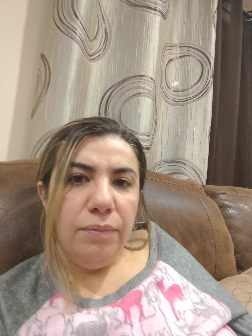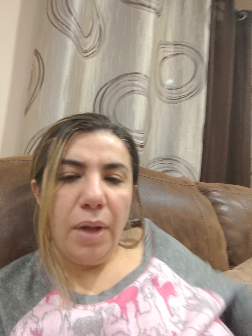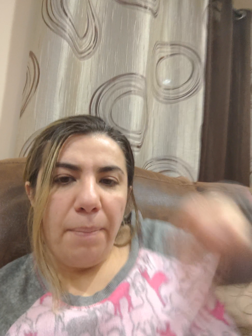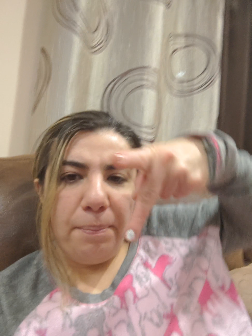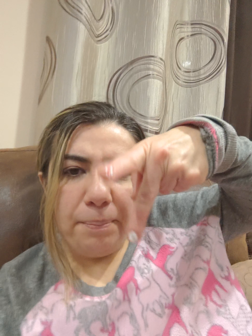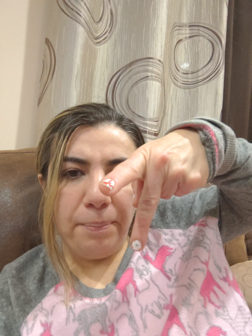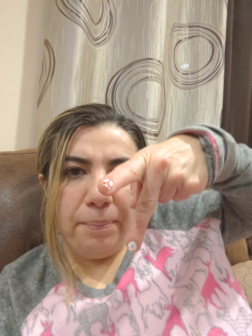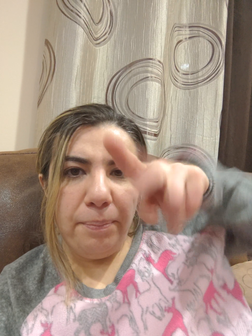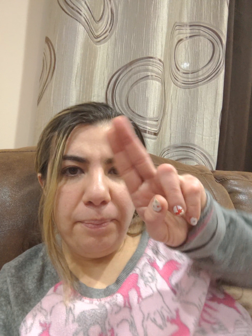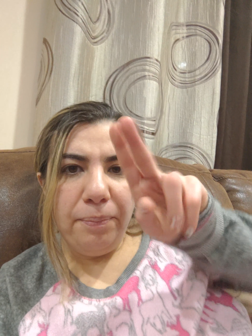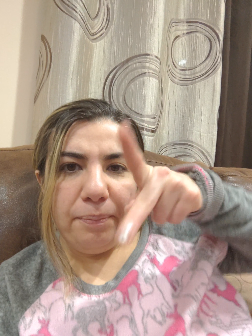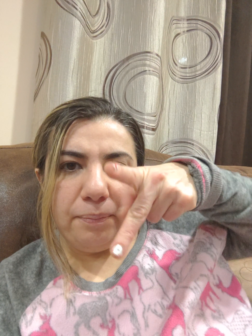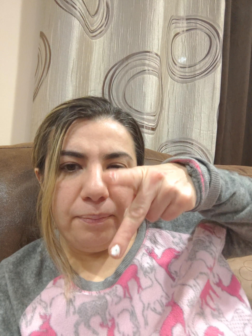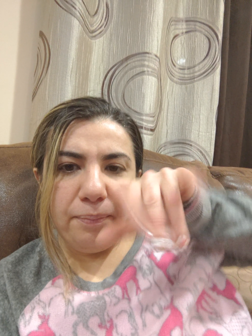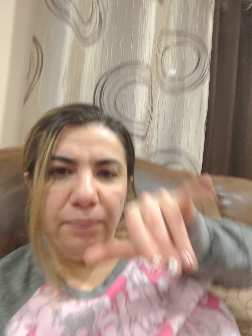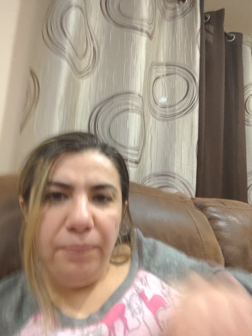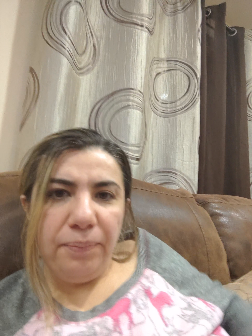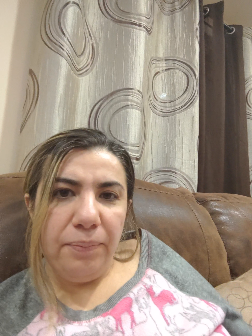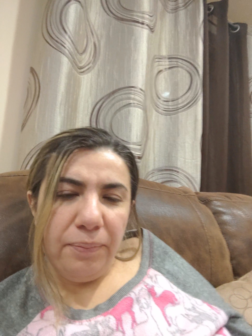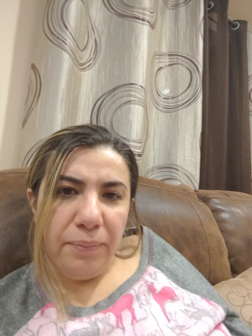puppy